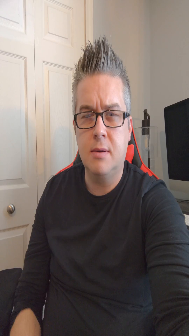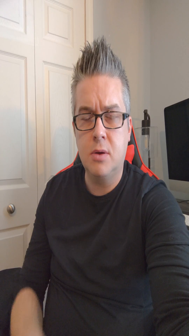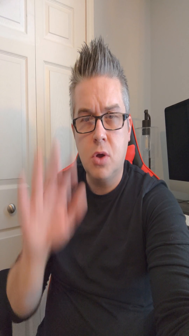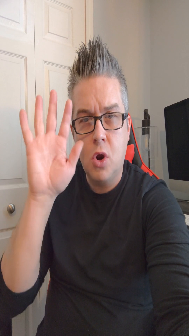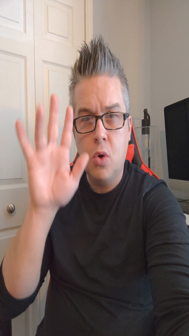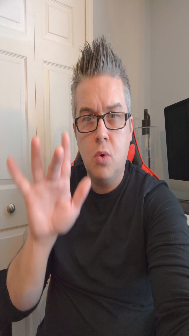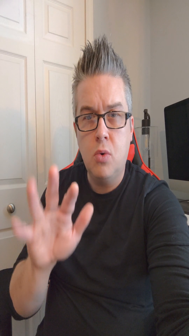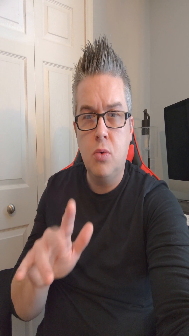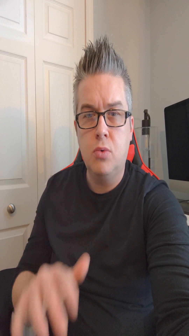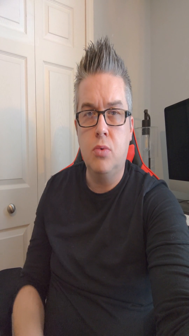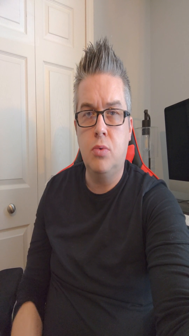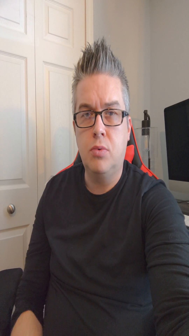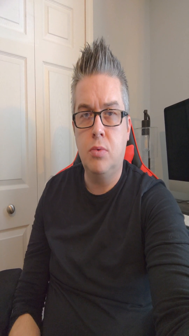snow